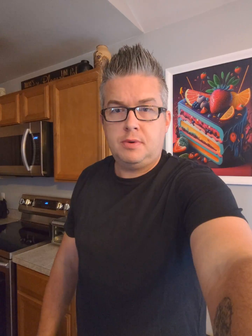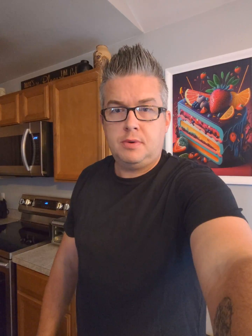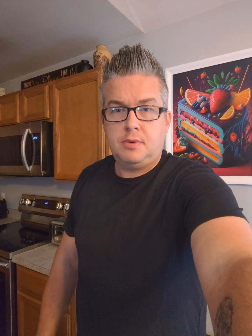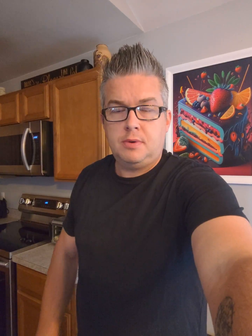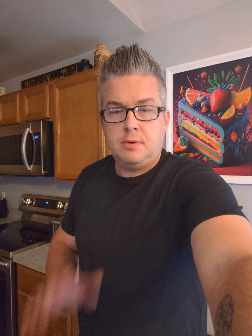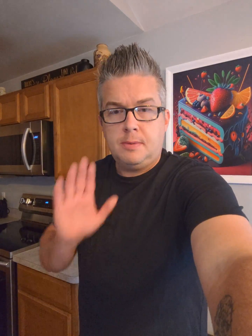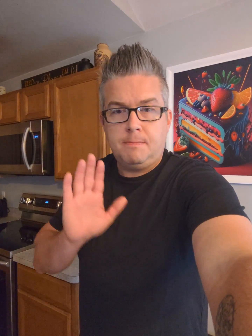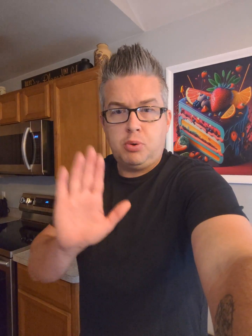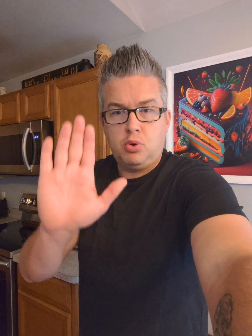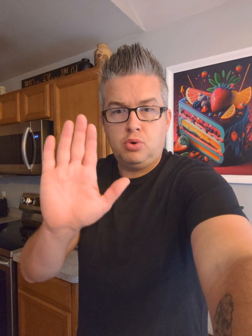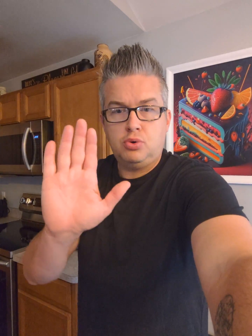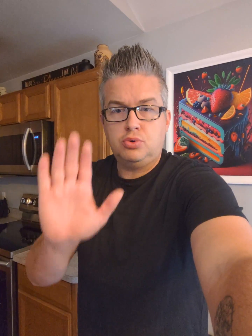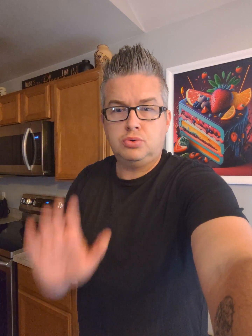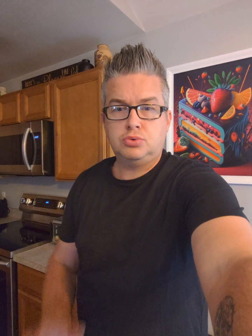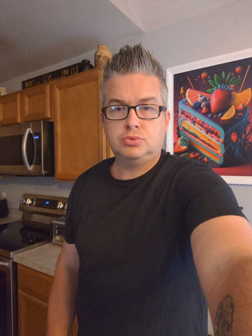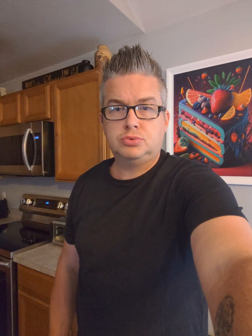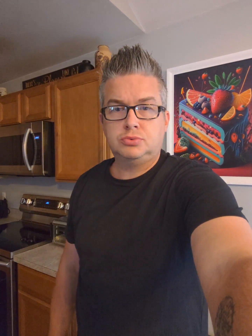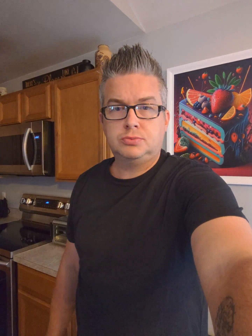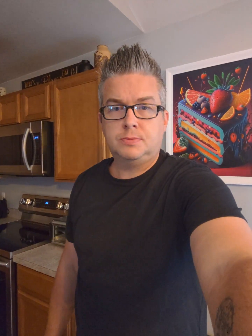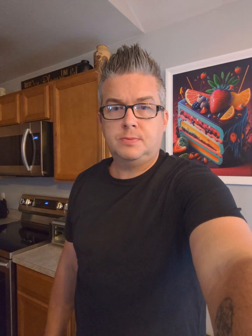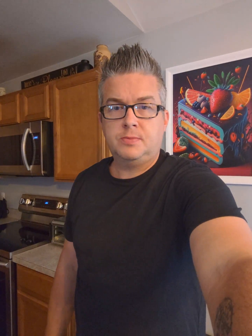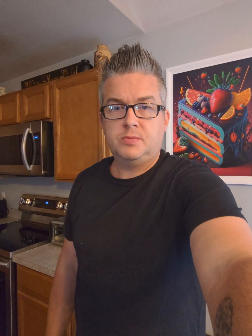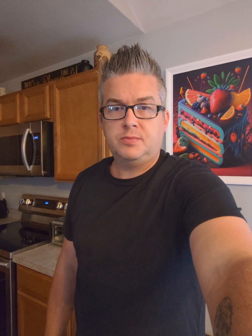push